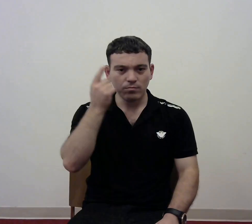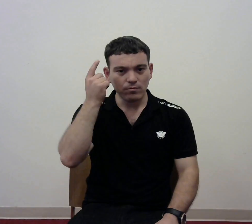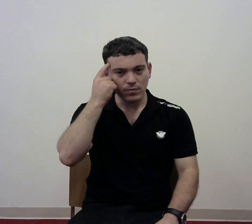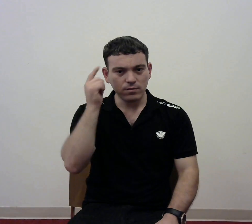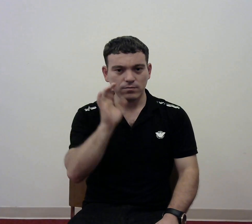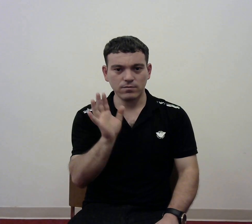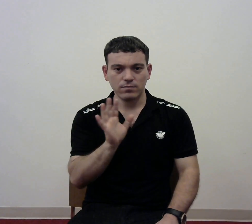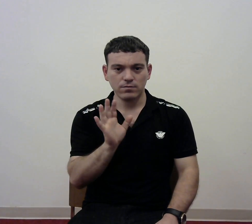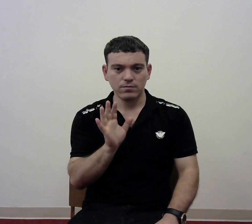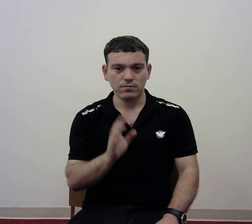bilmir